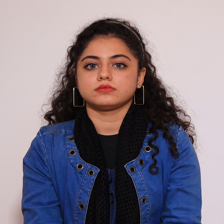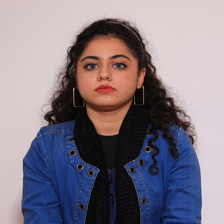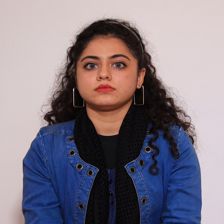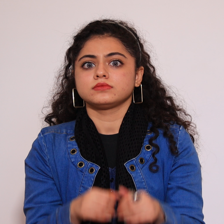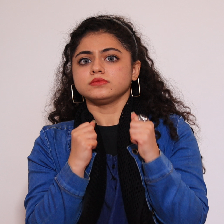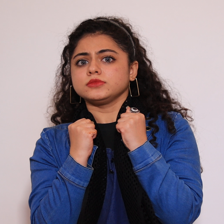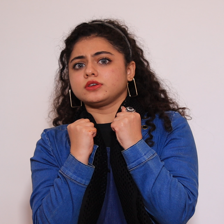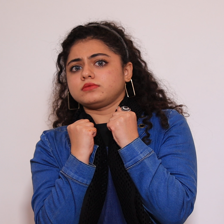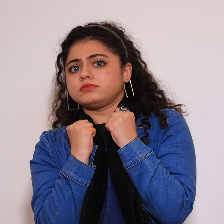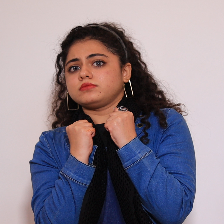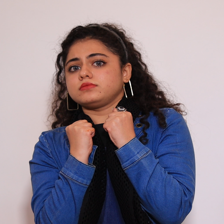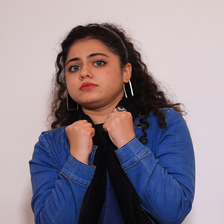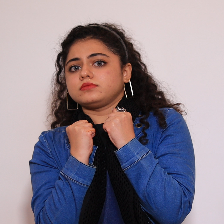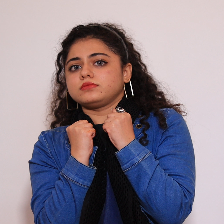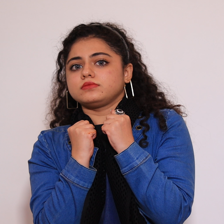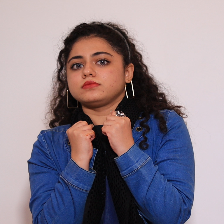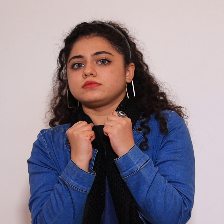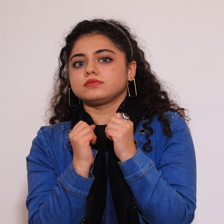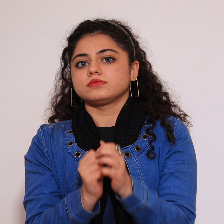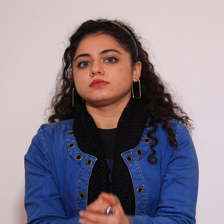scared